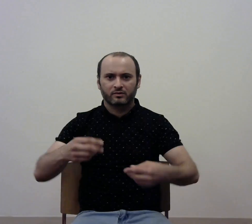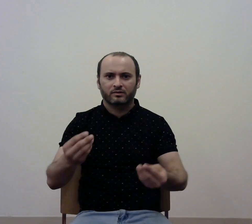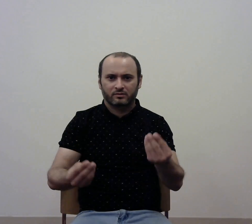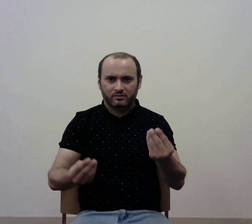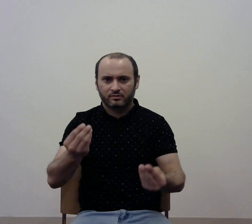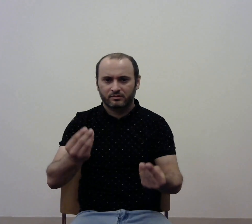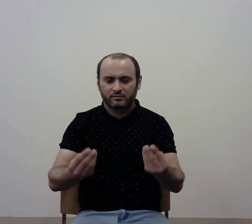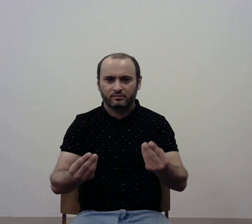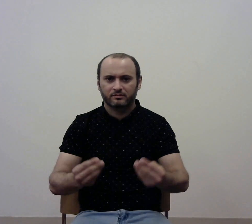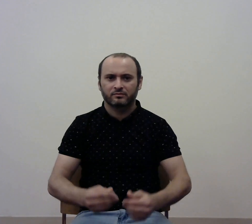oynamaq